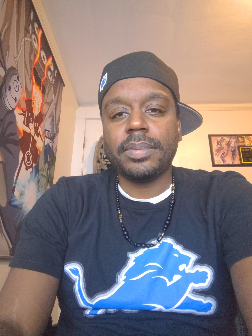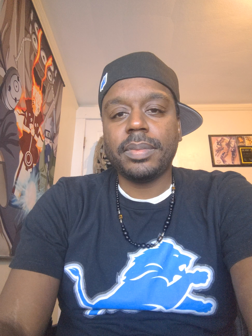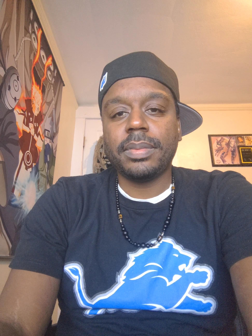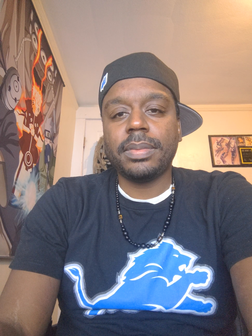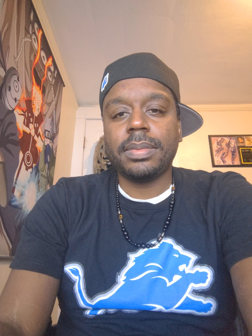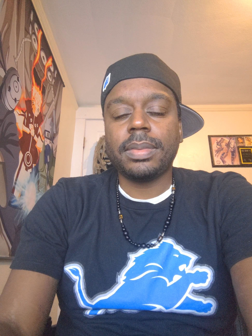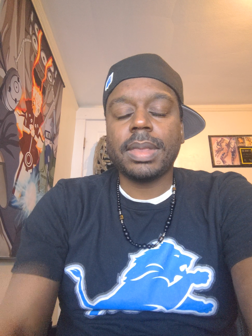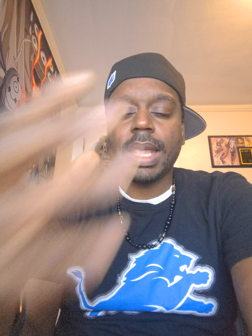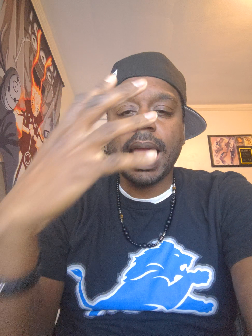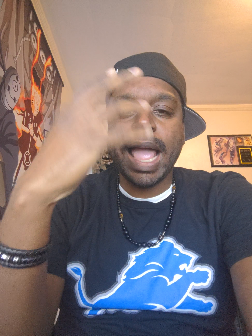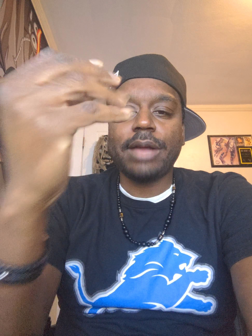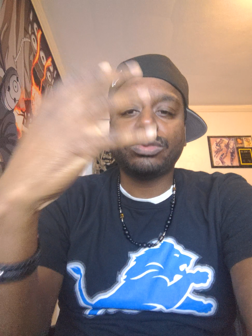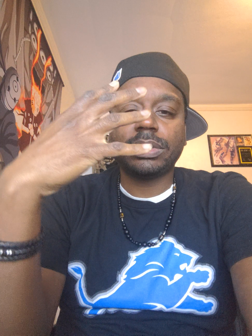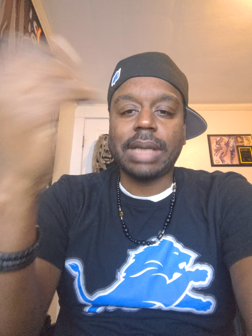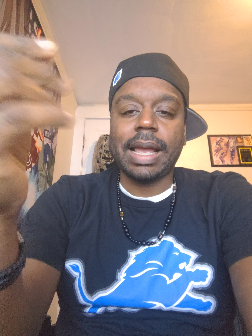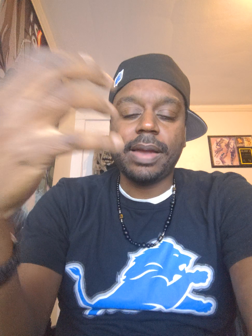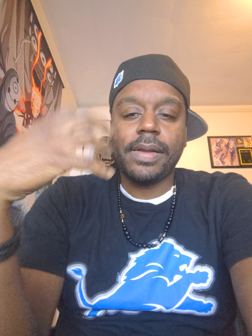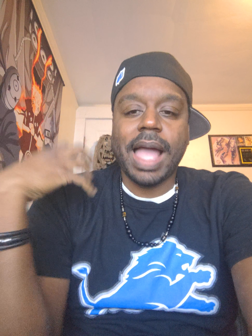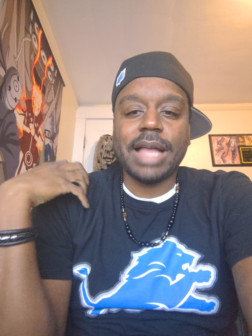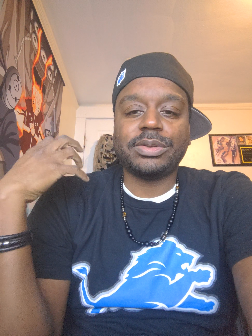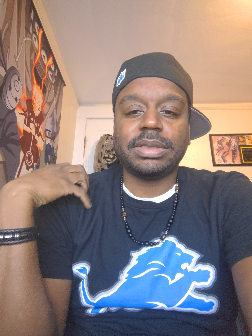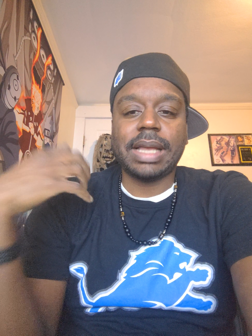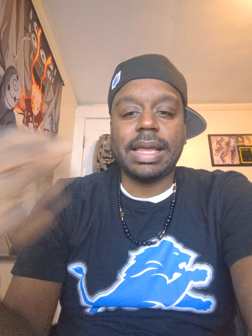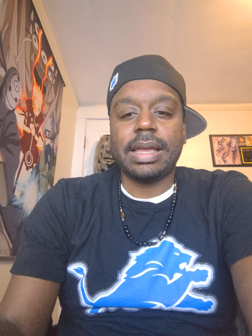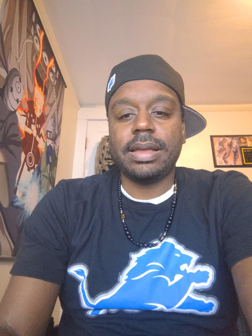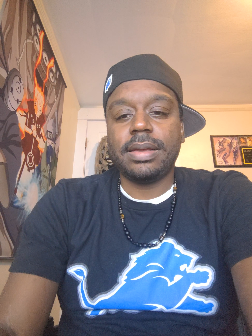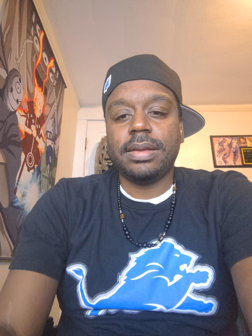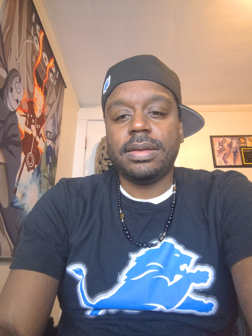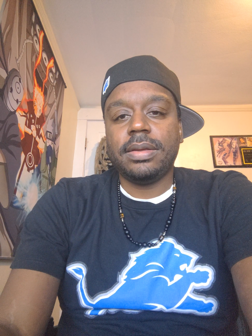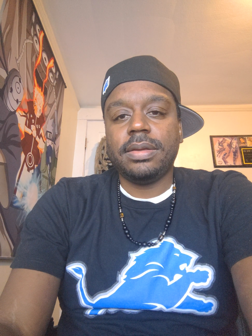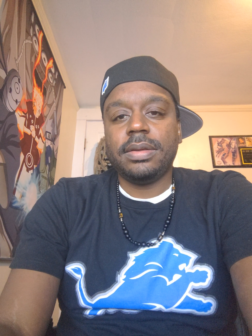outside